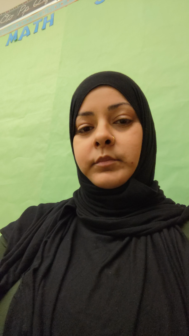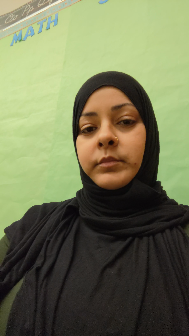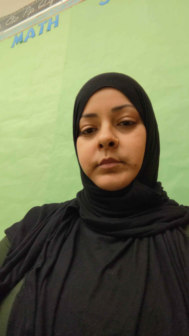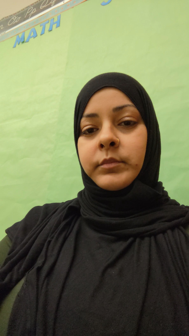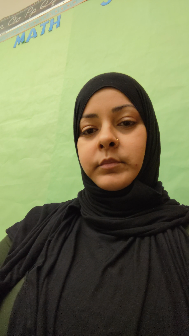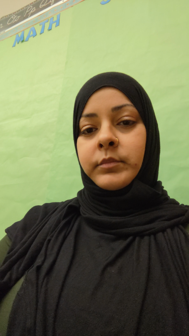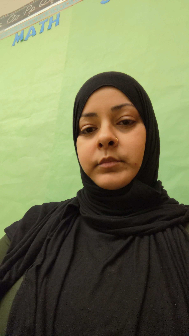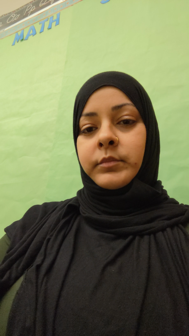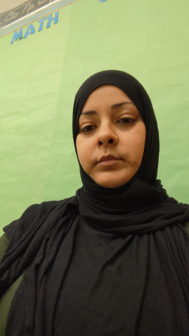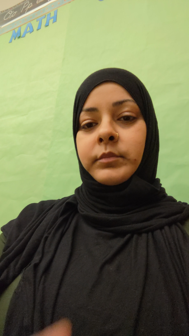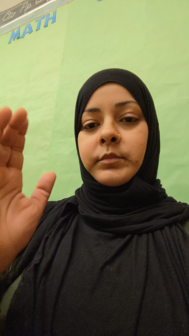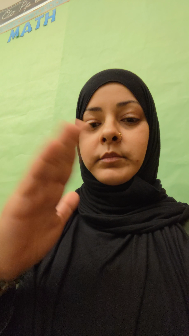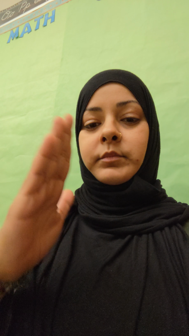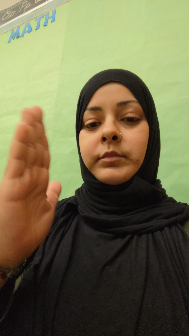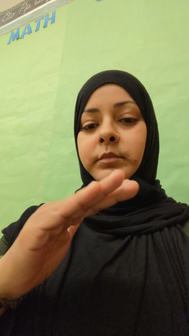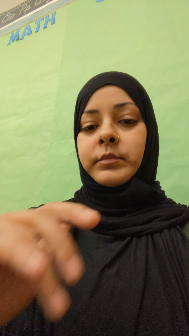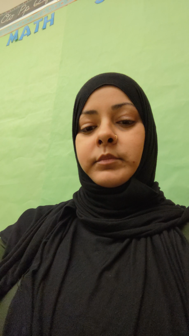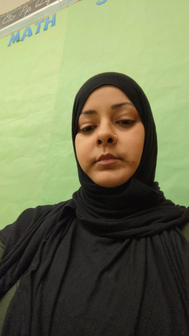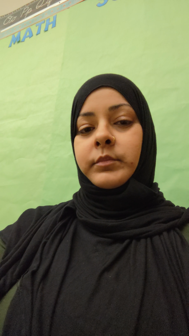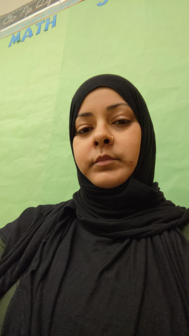clap